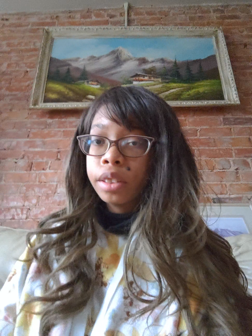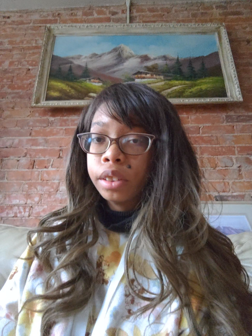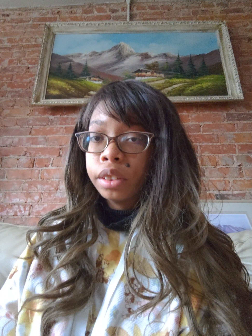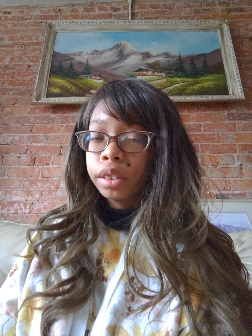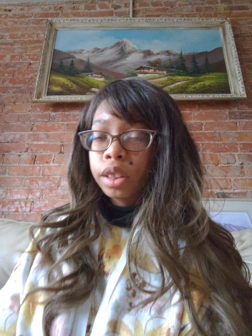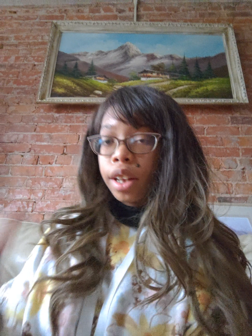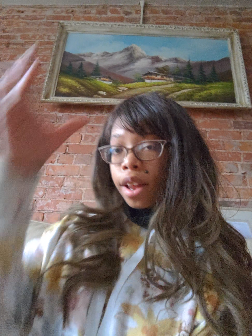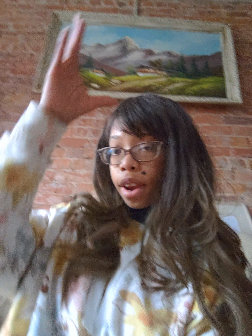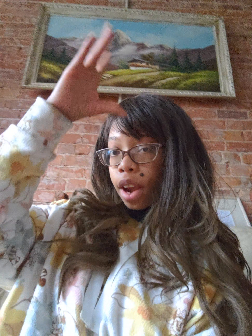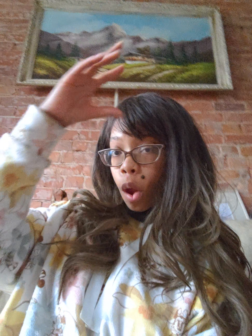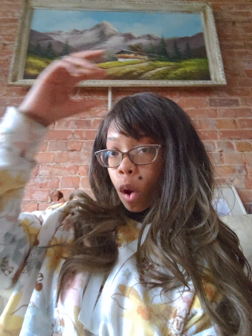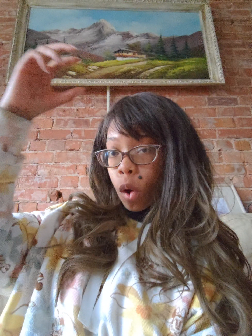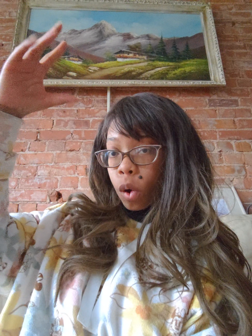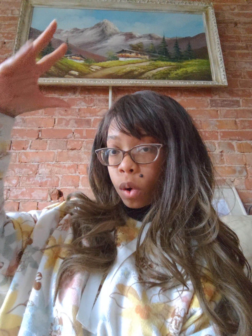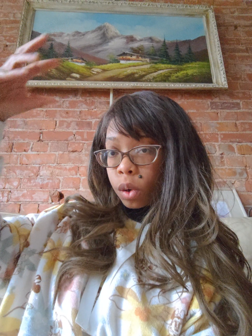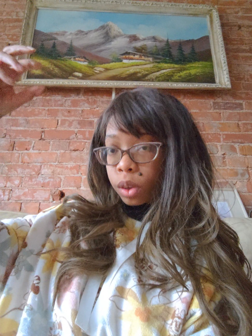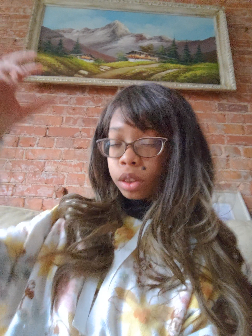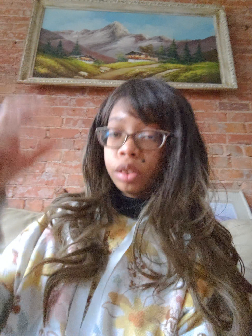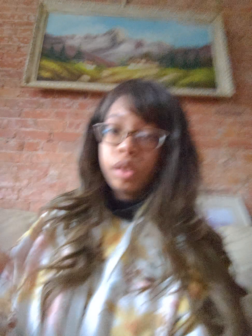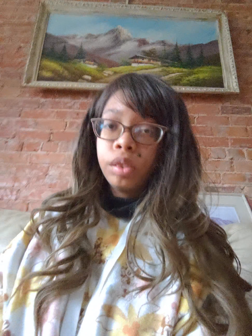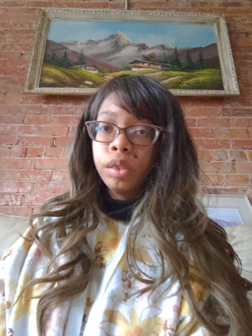cloud